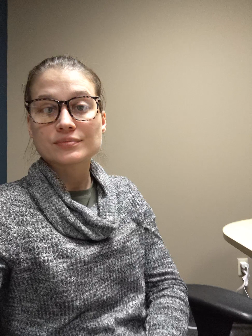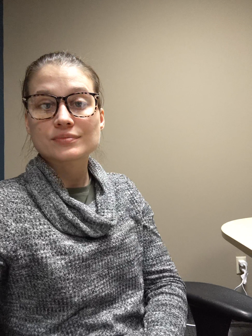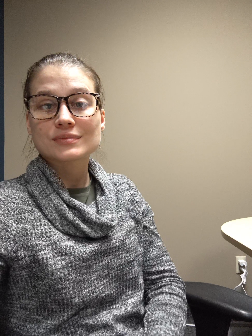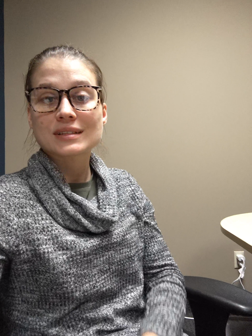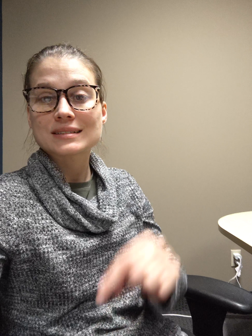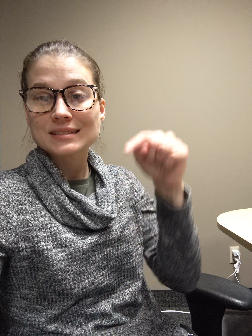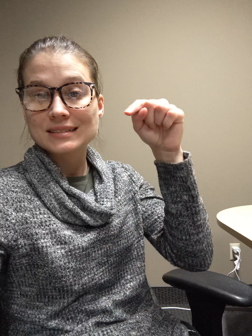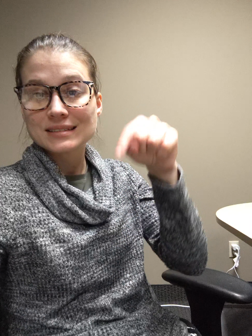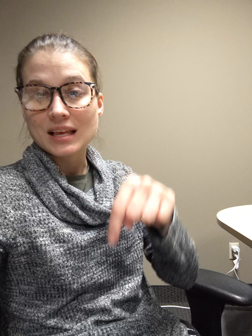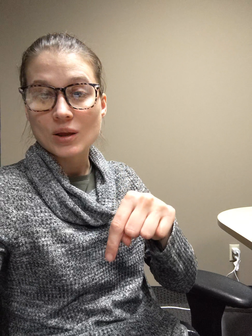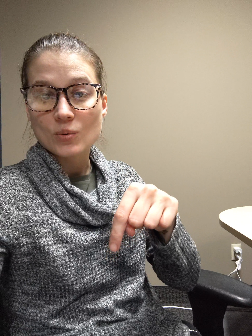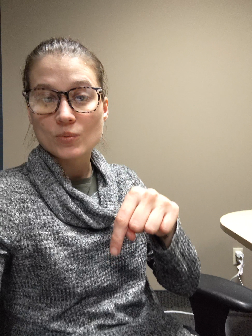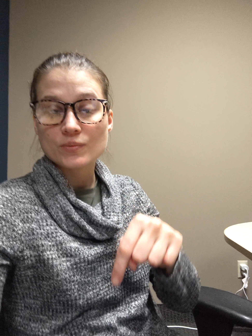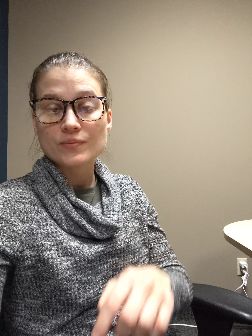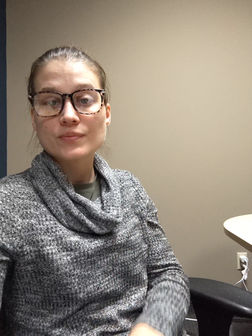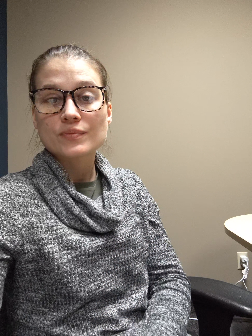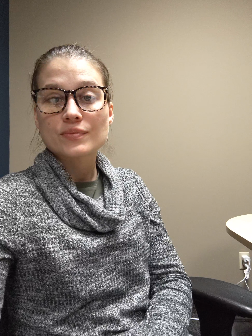down